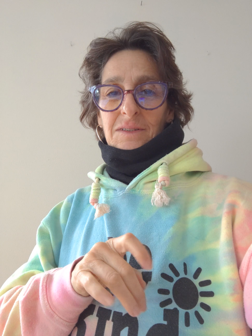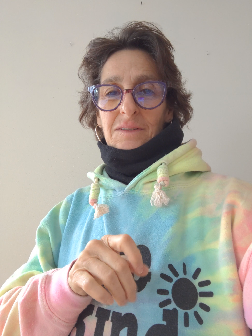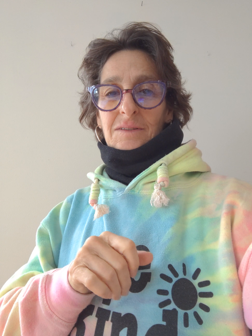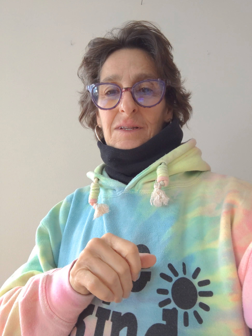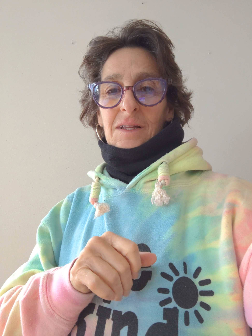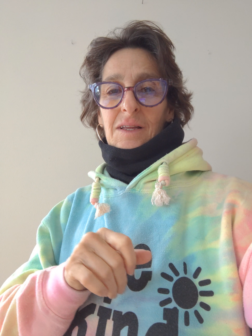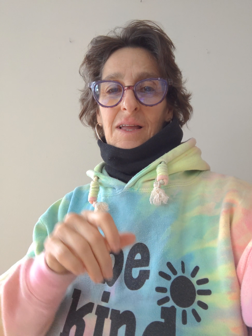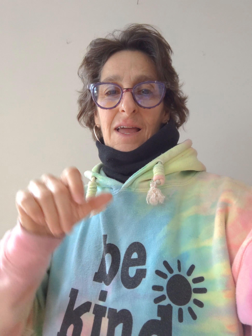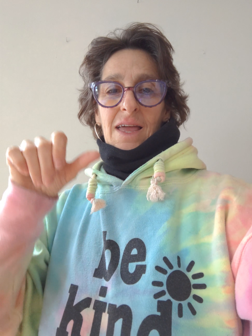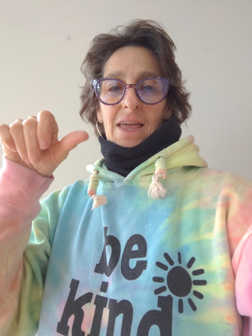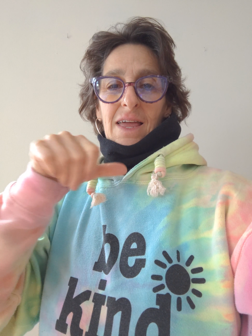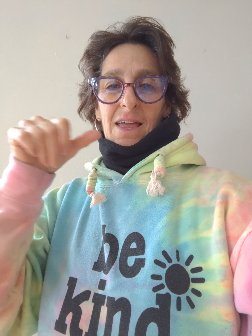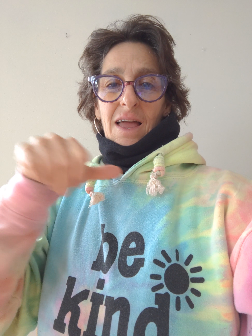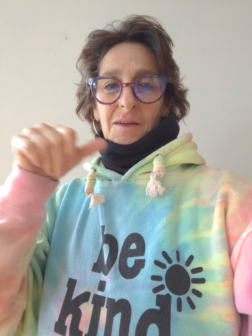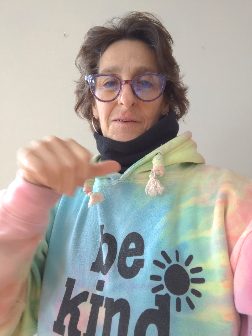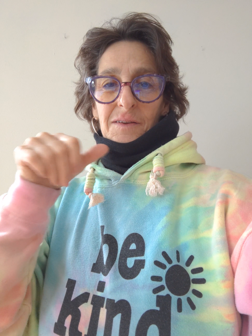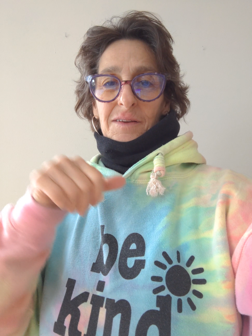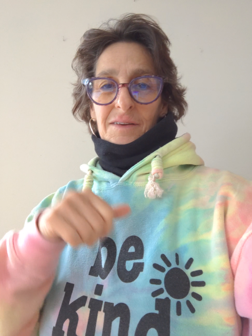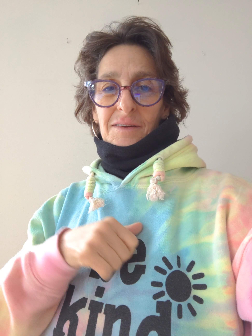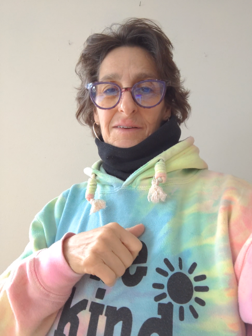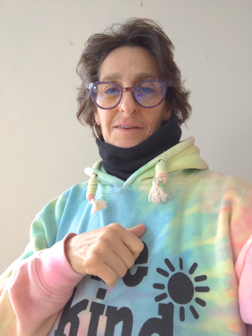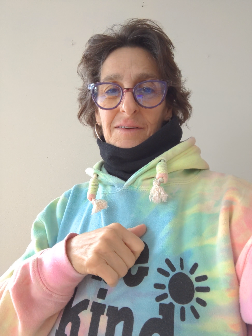carrot